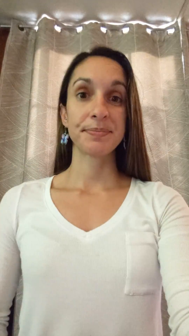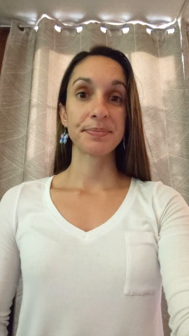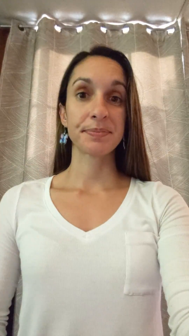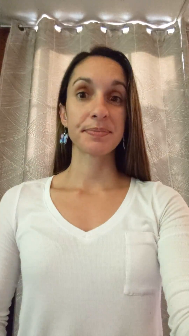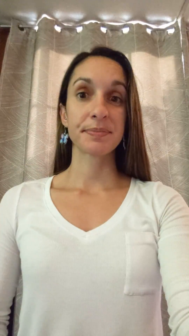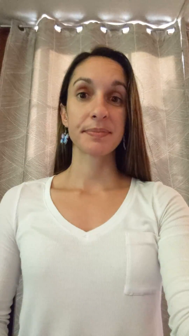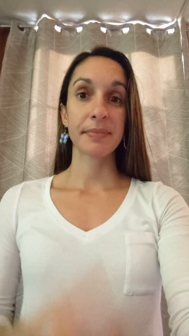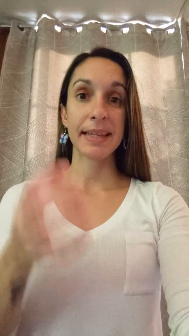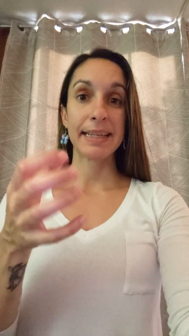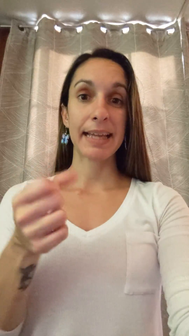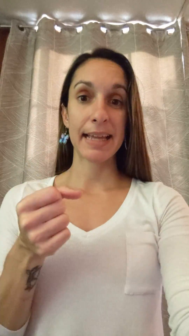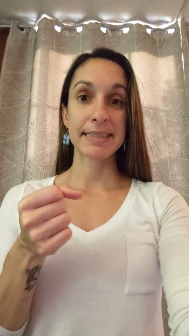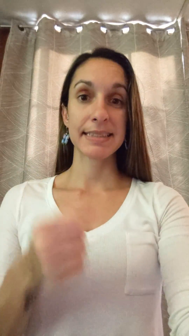get